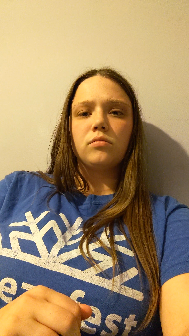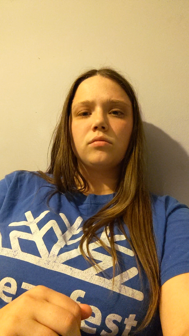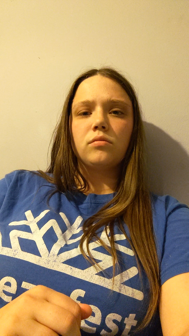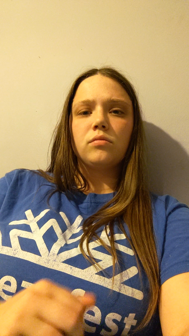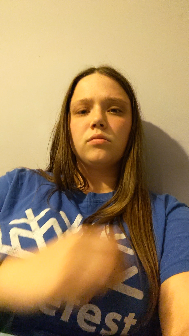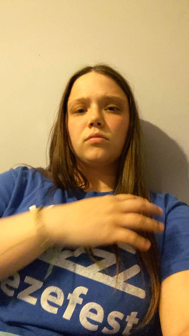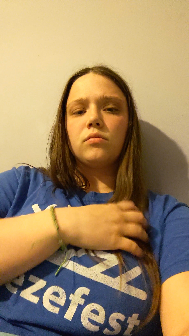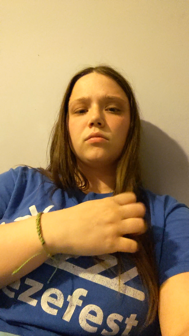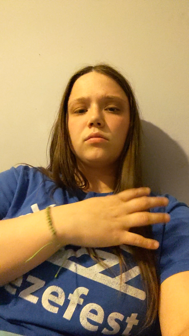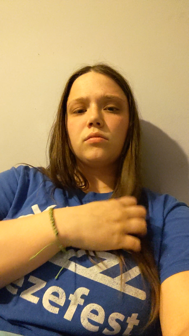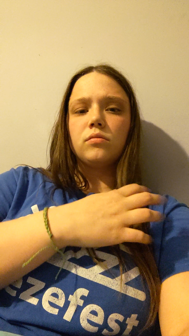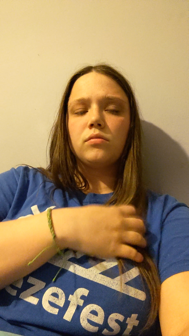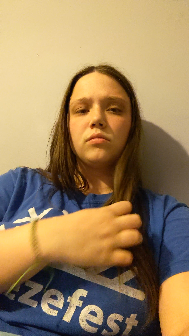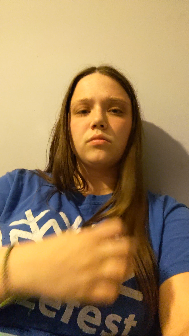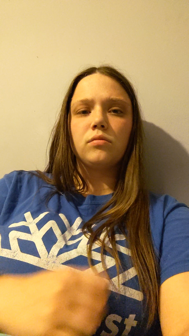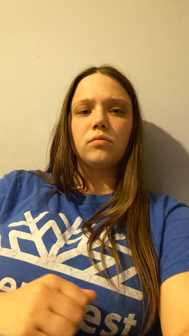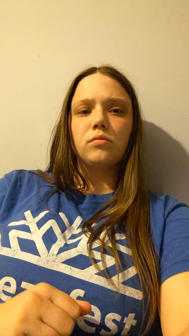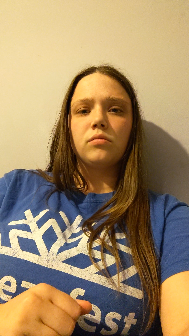bear